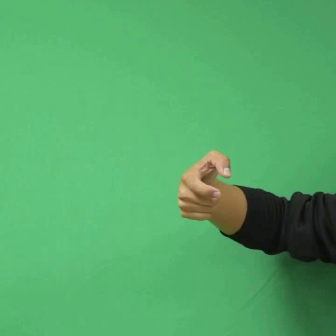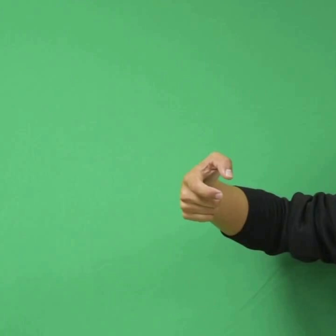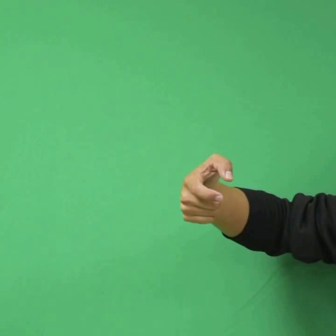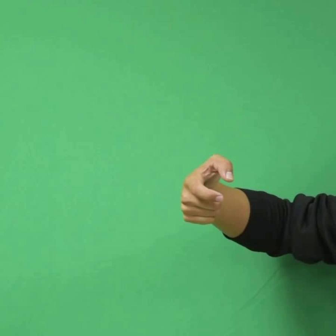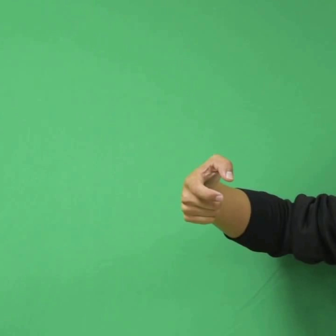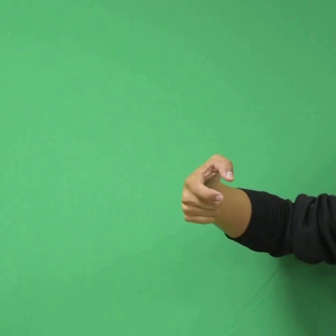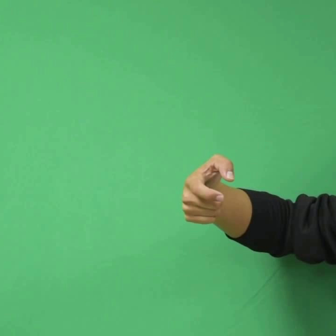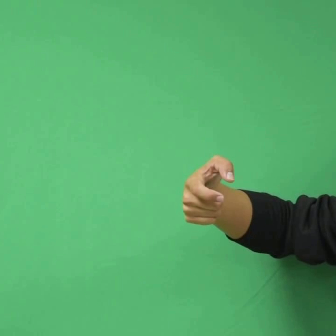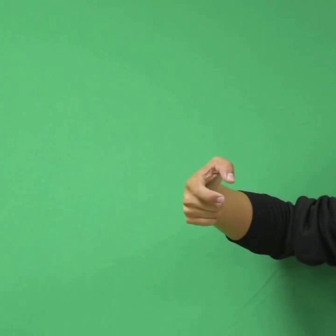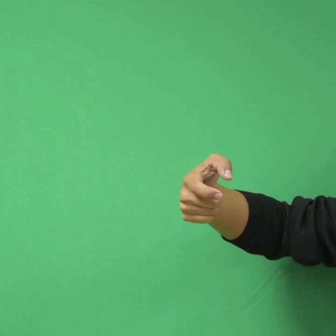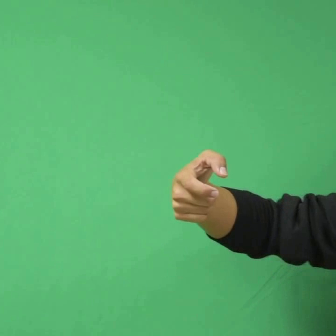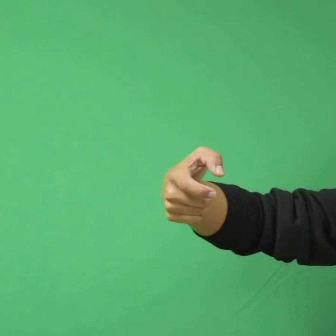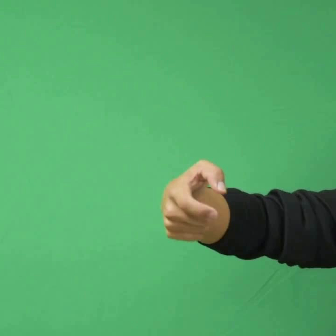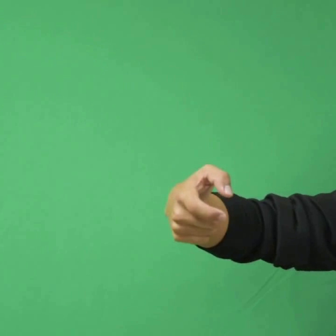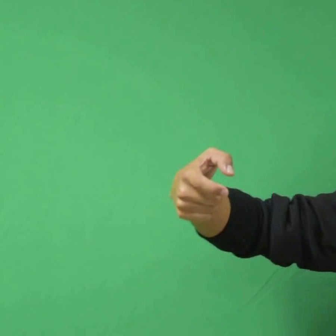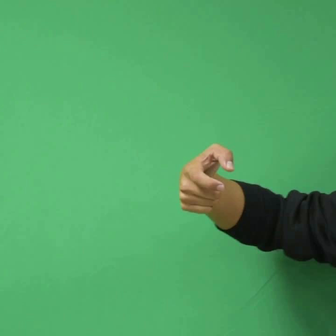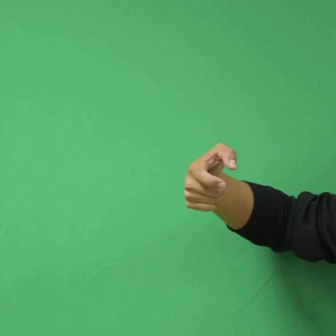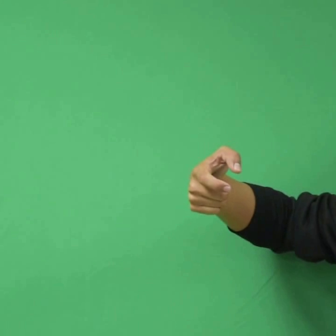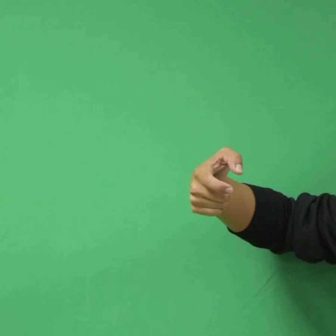X